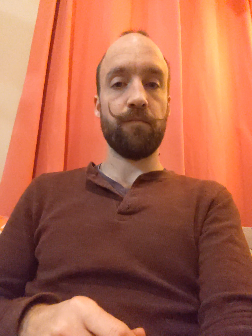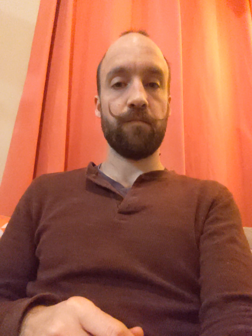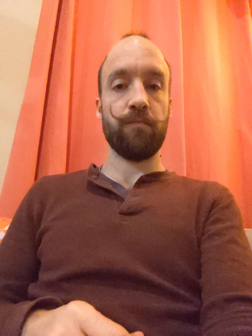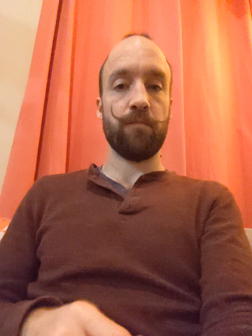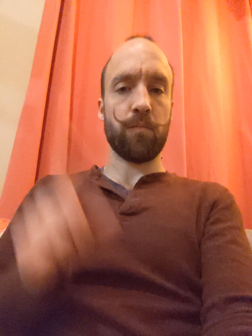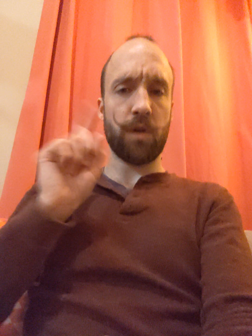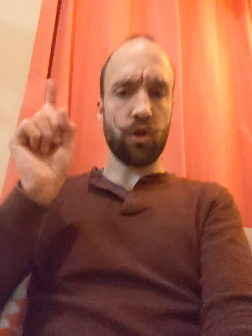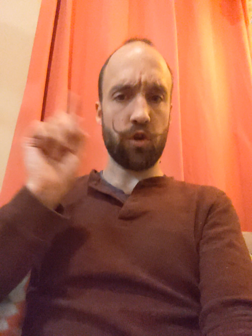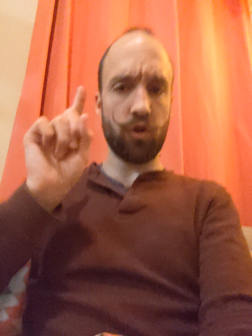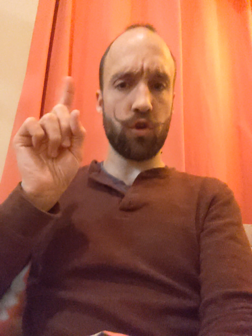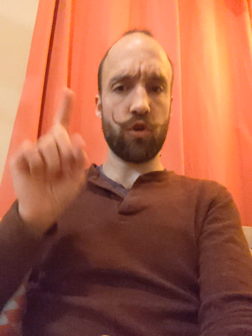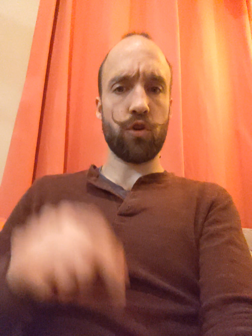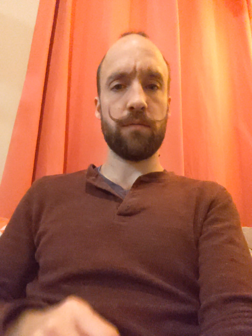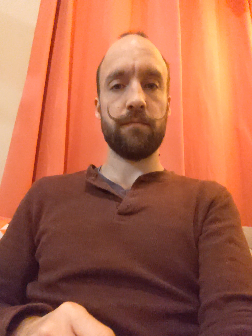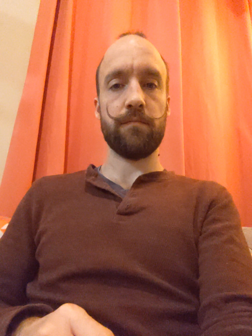where